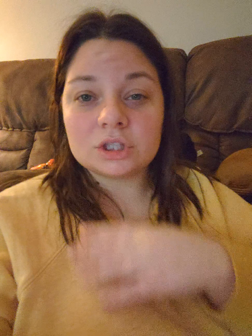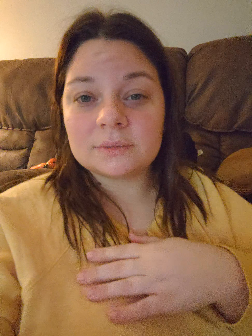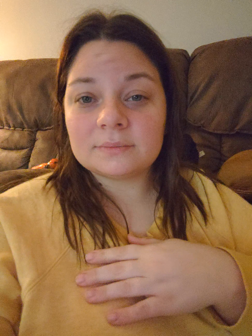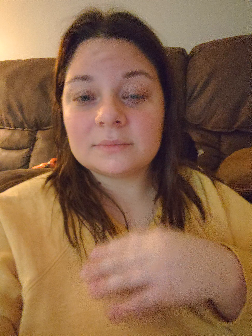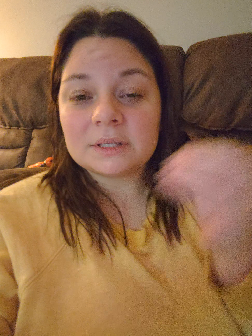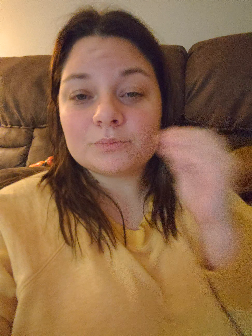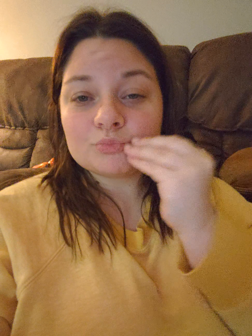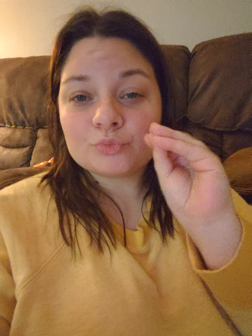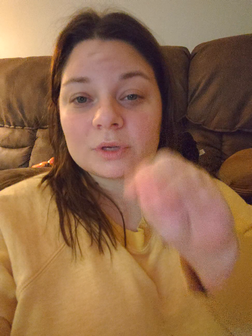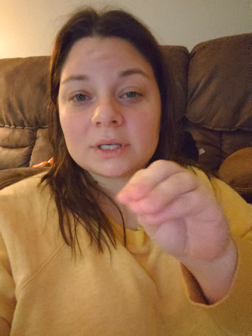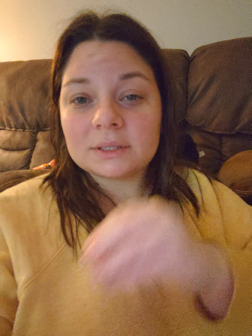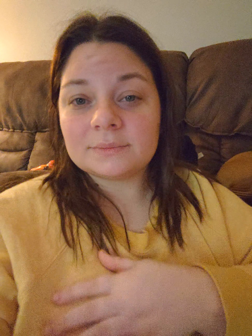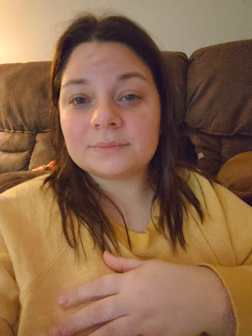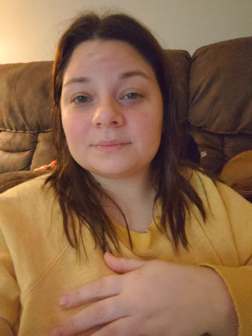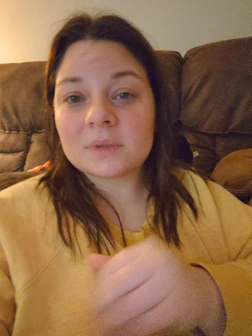kiss